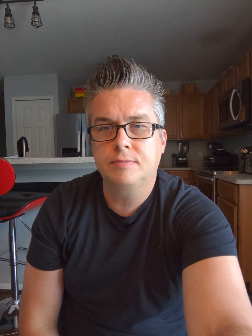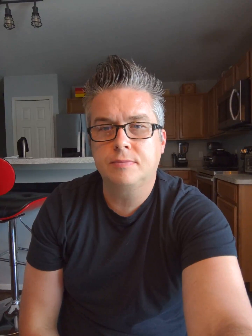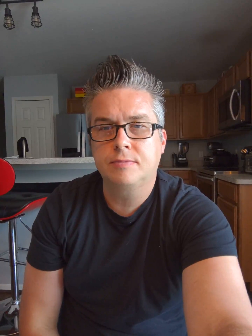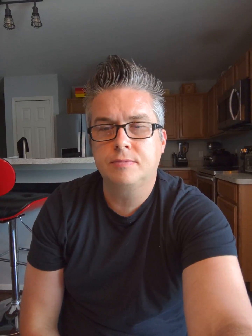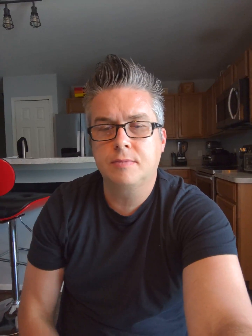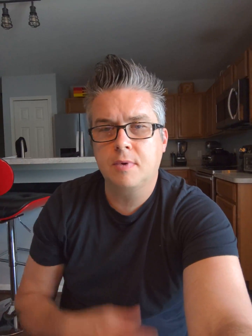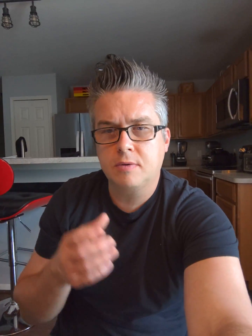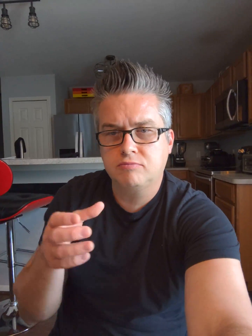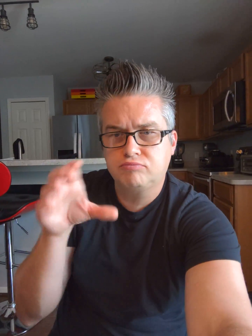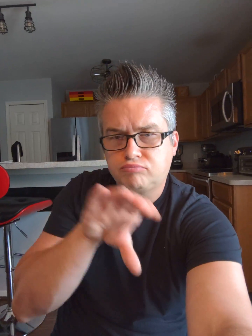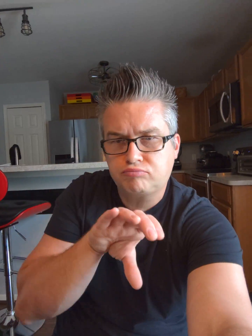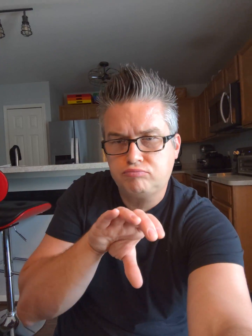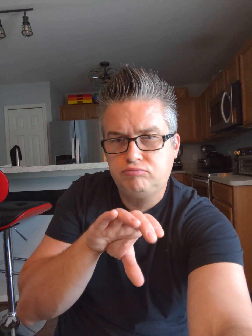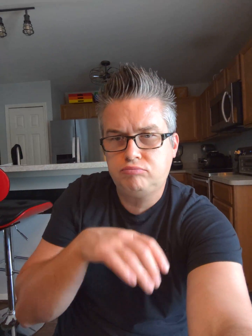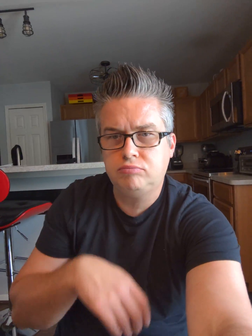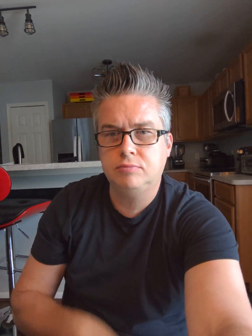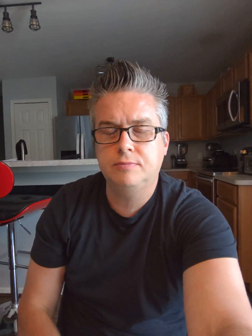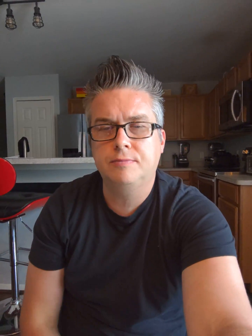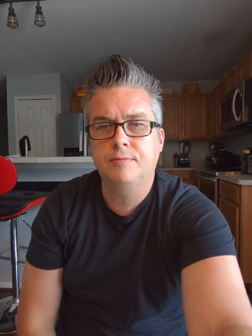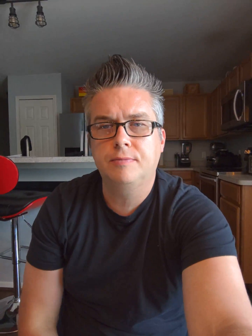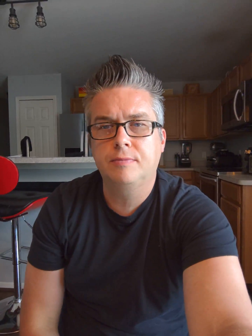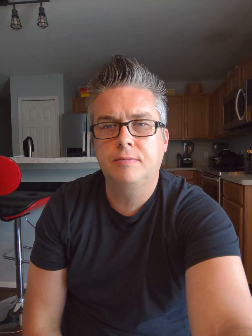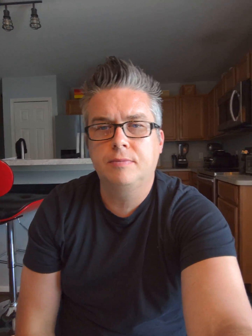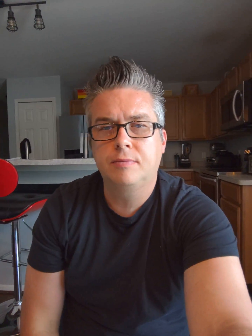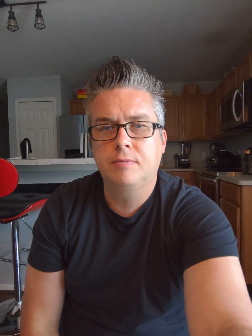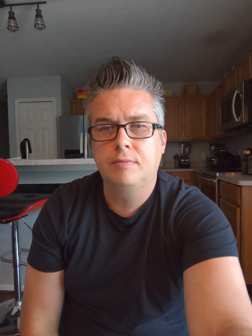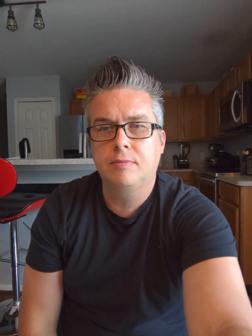dump